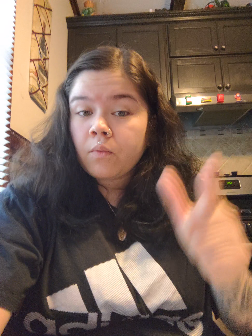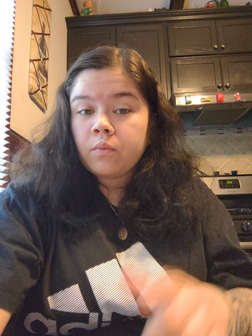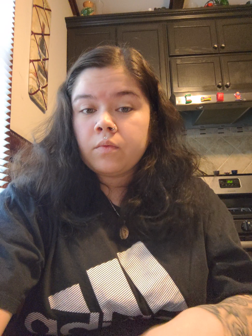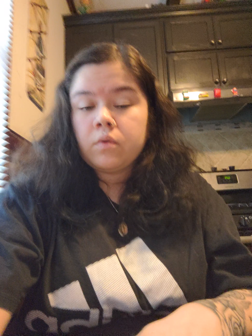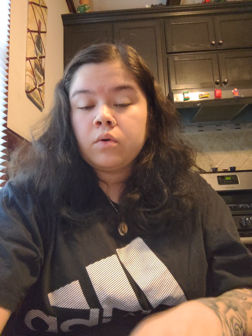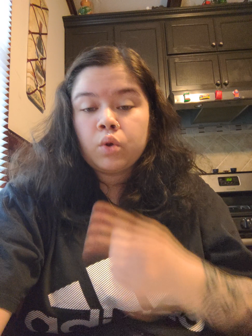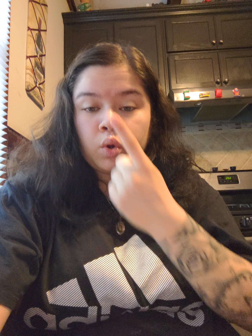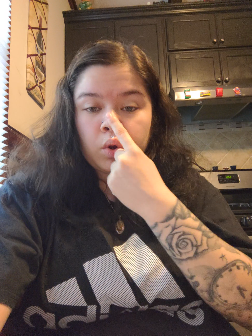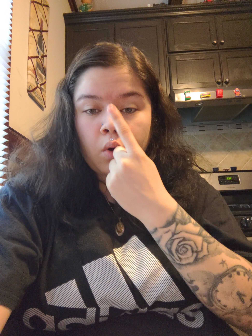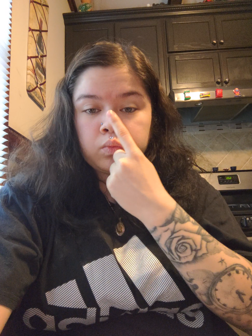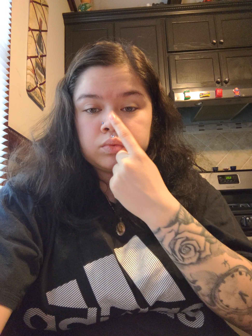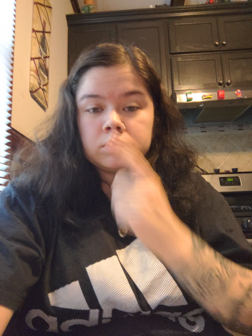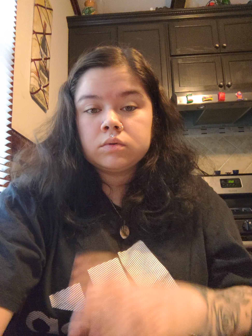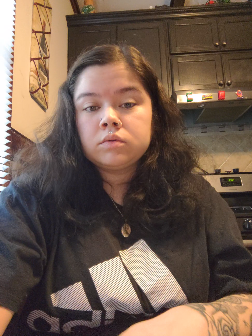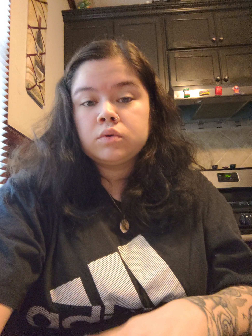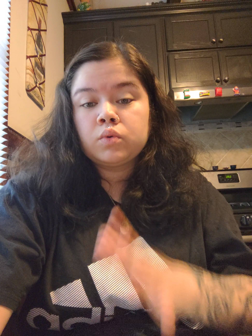nose